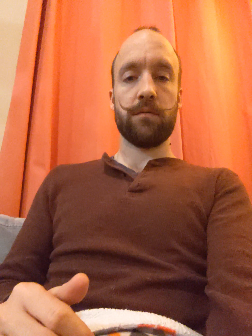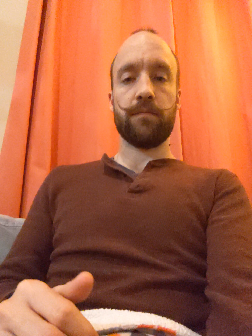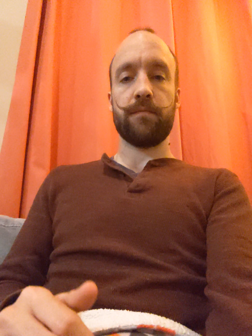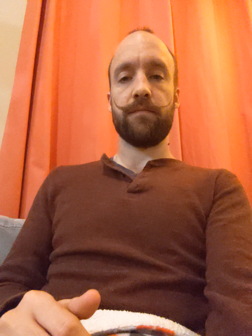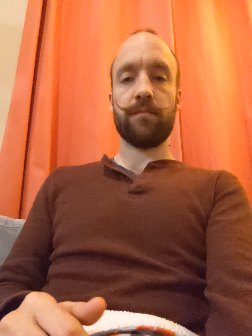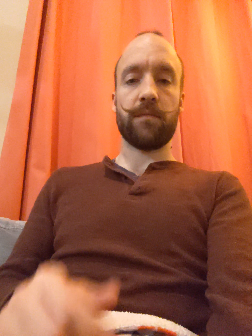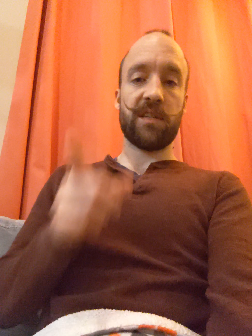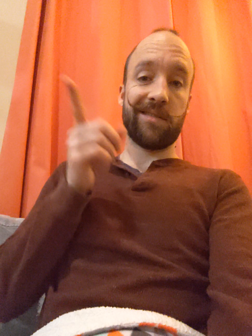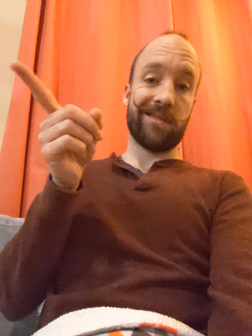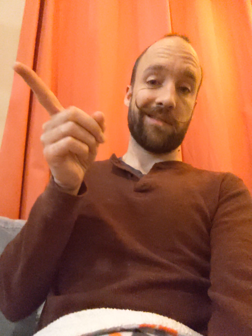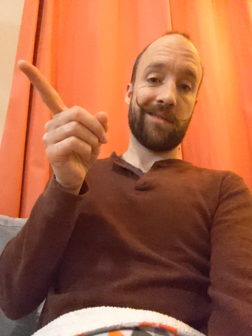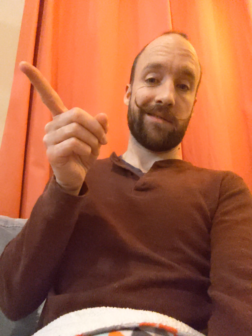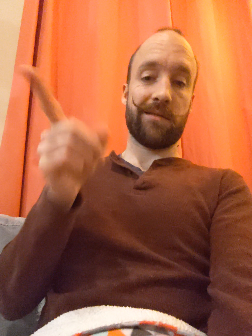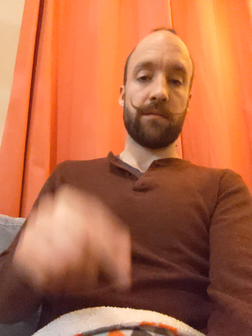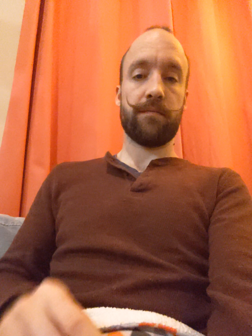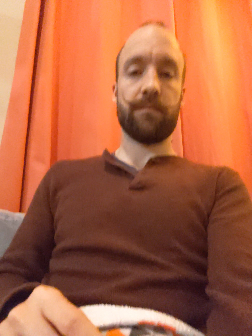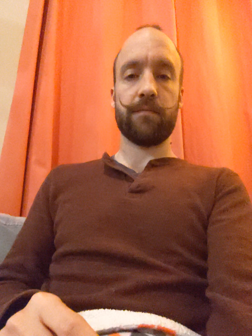he/she/it